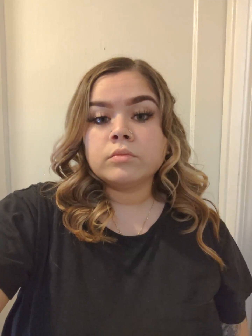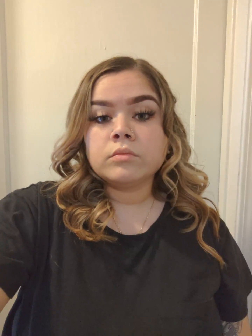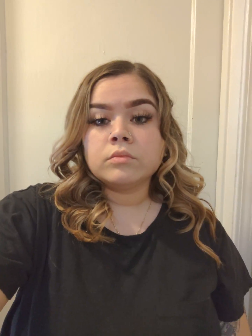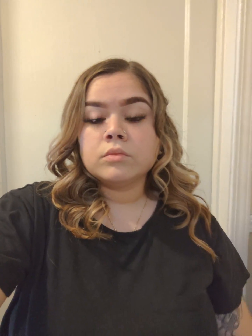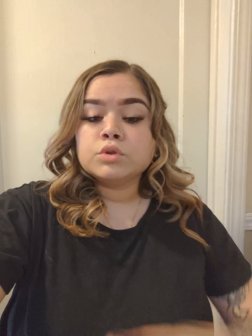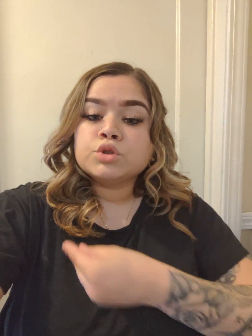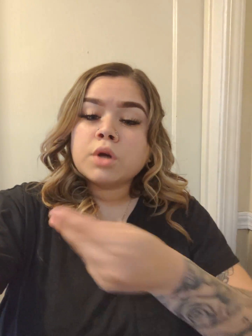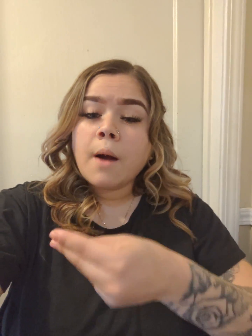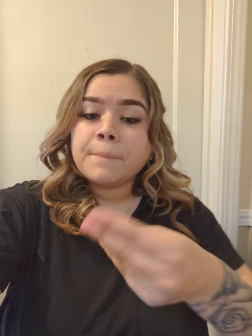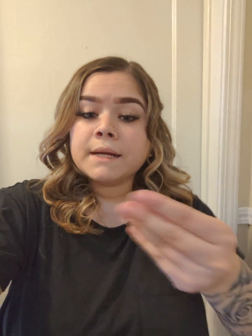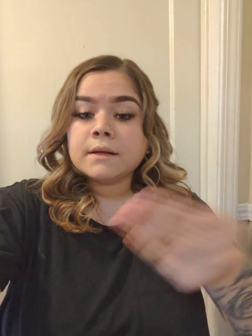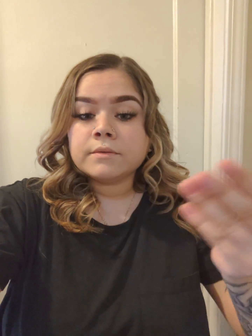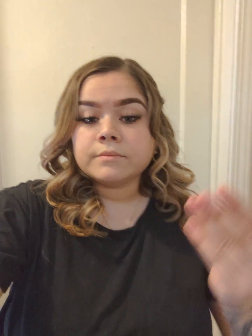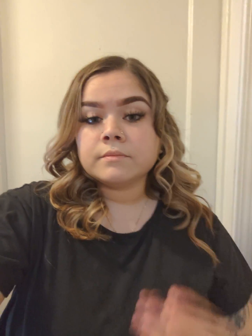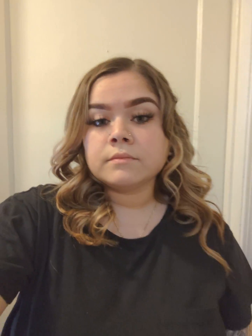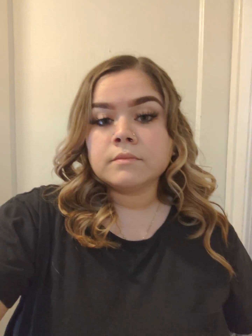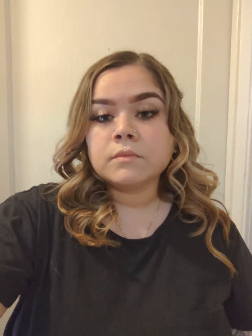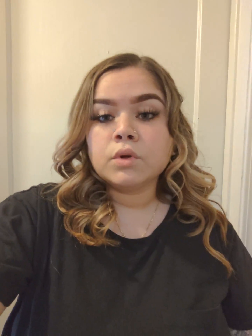shopping